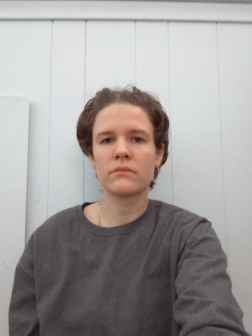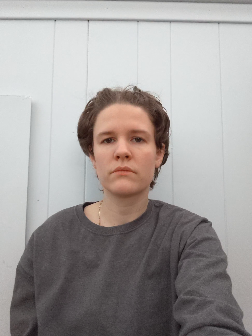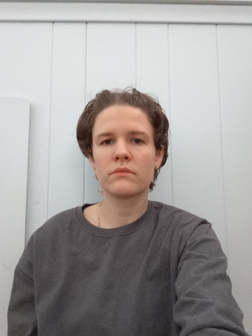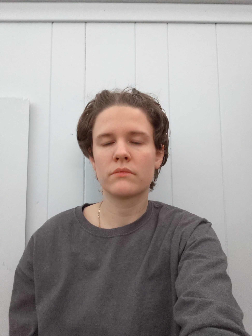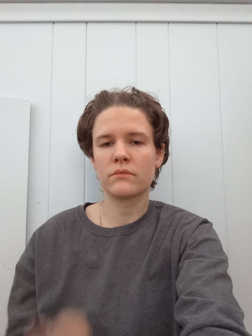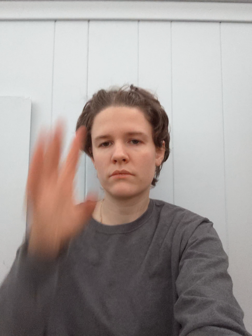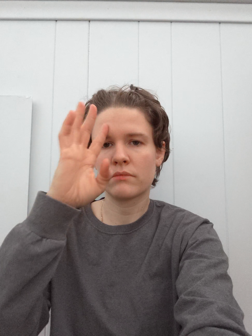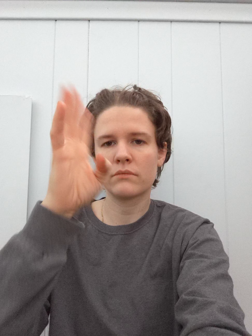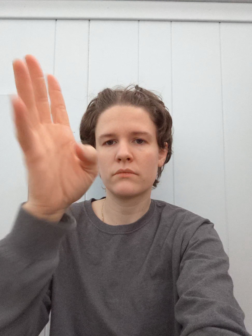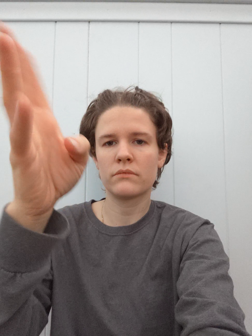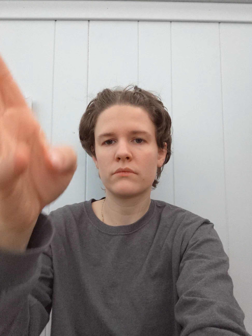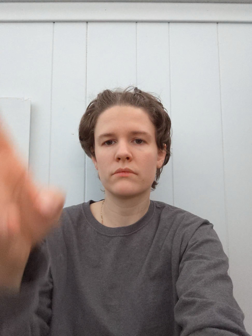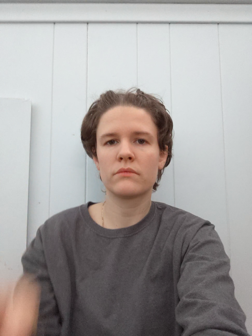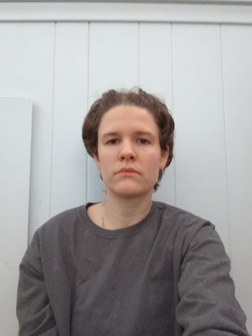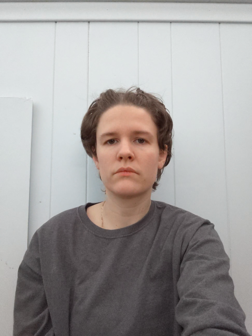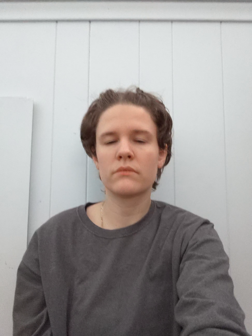pretend